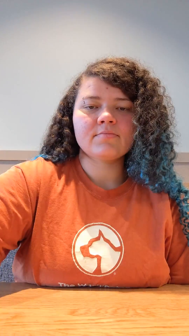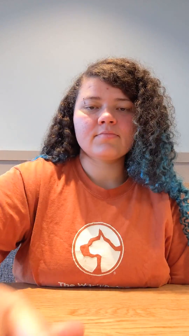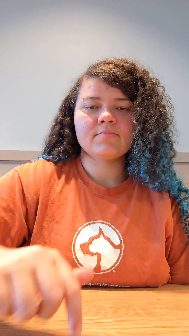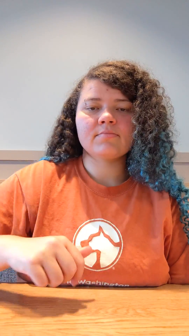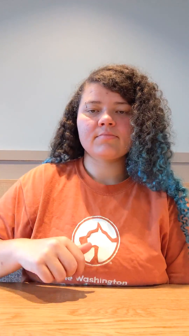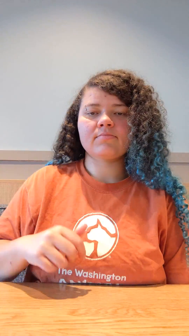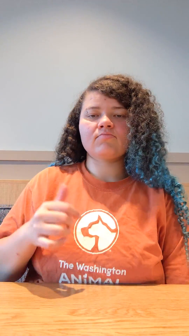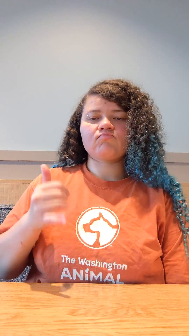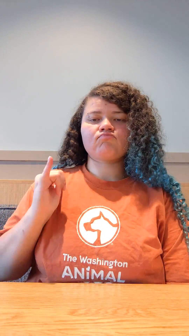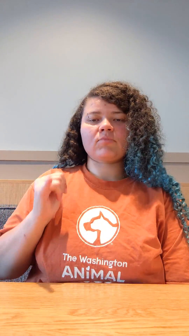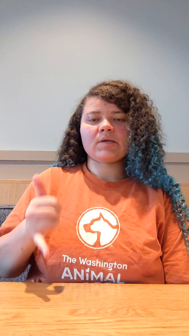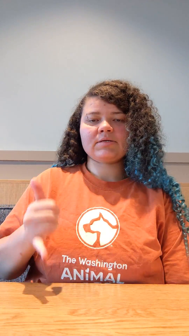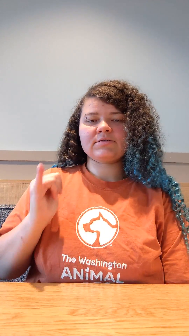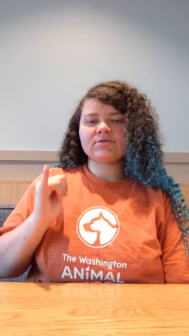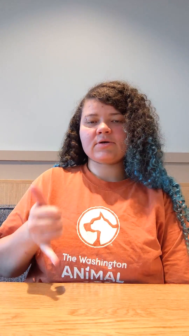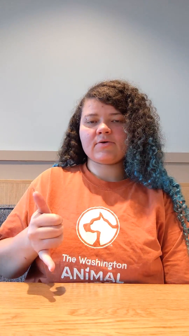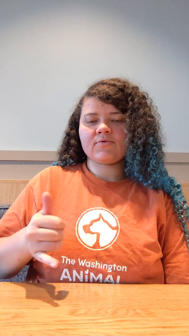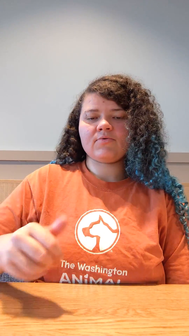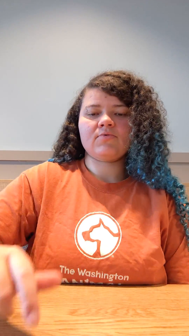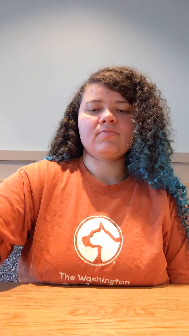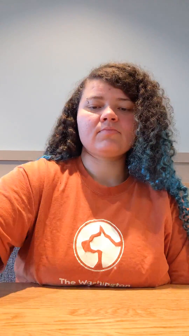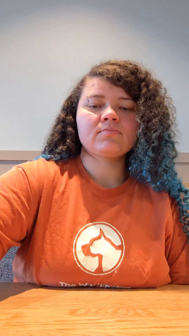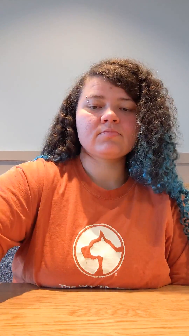rocking chair